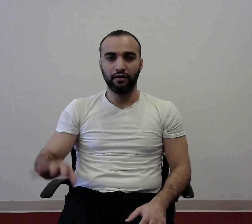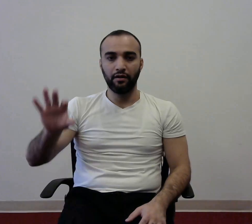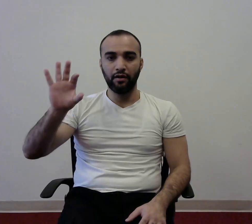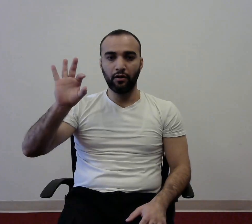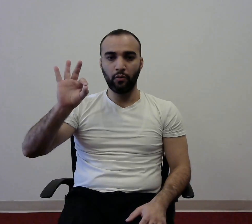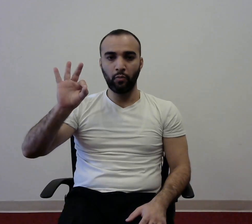O